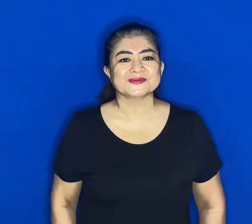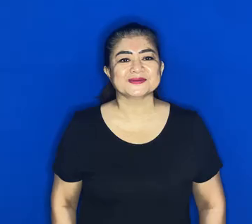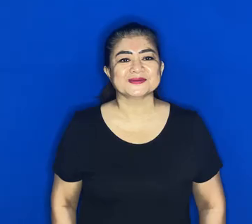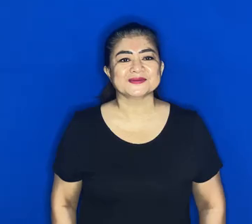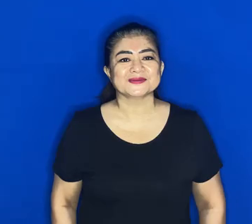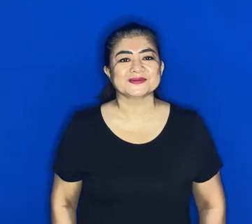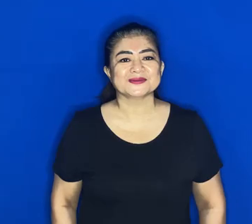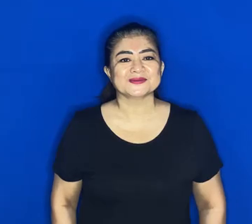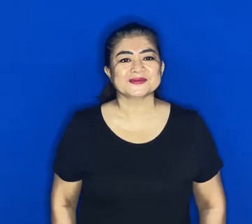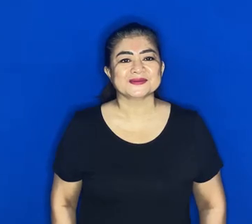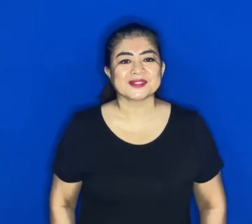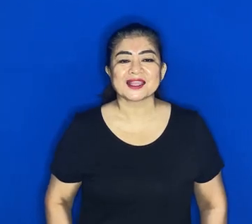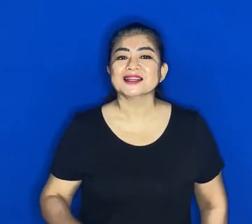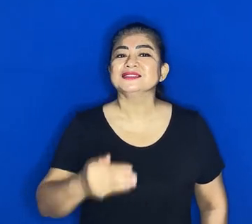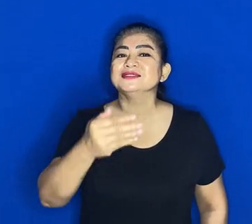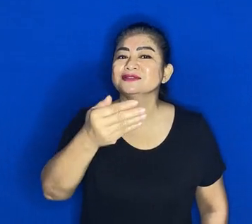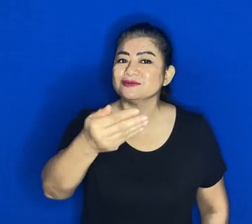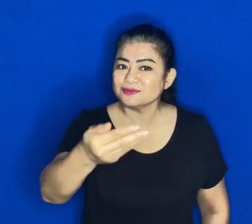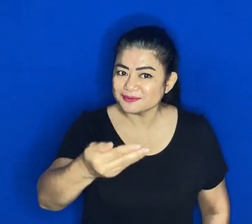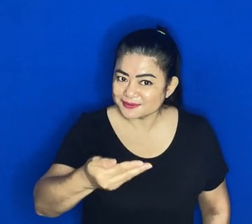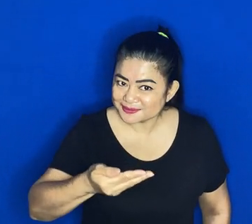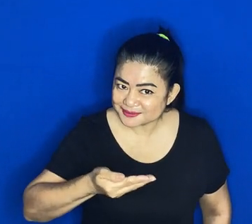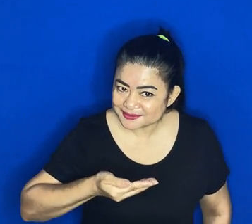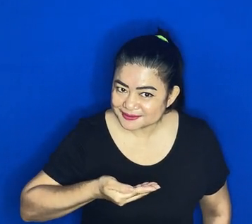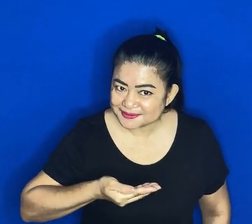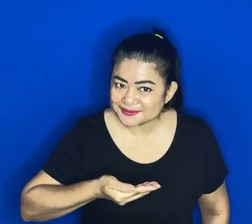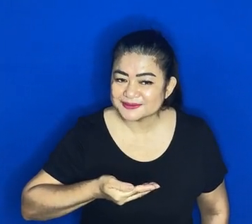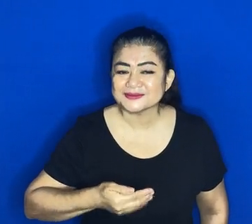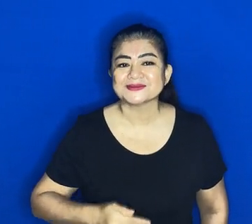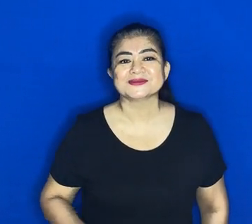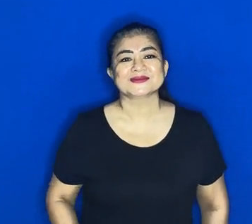youre welcome